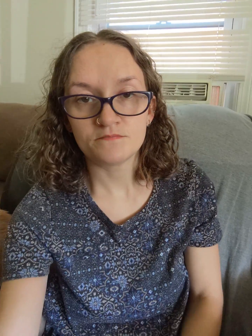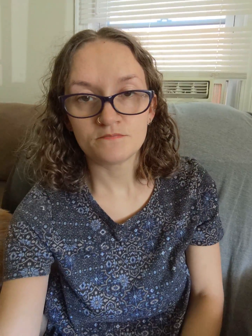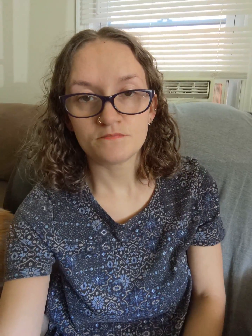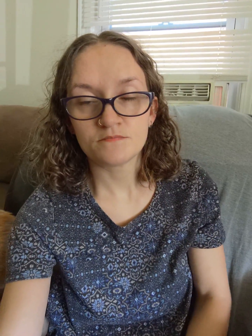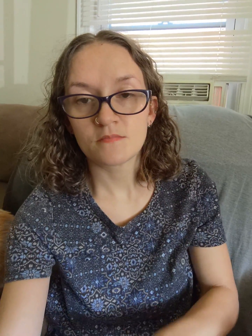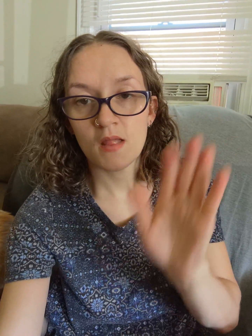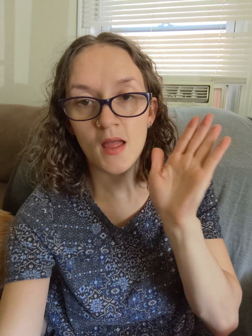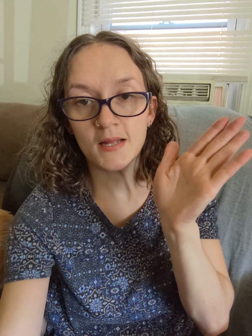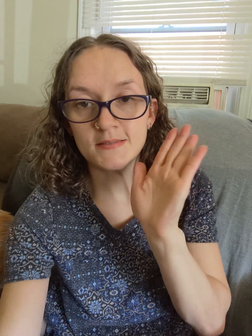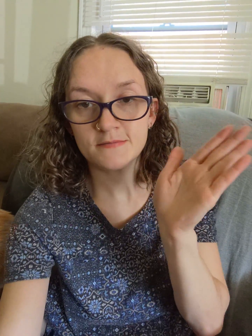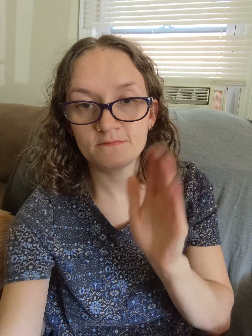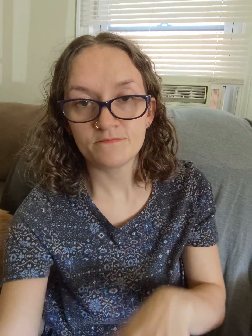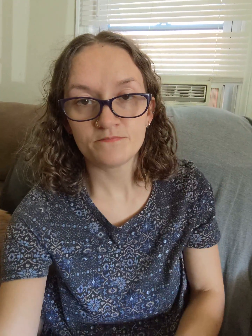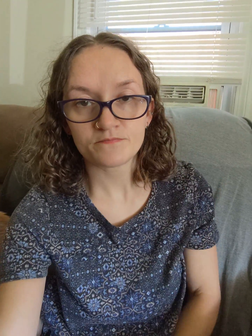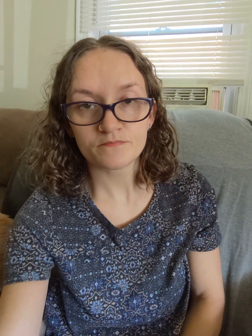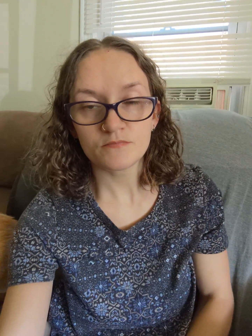hi